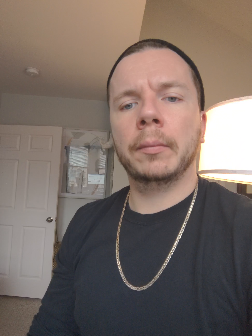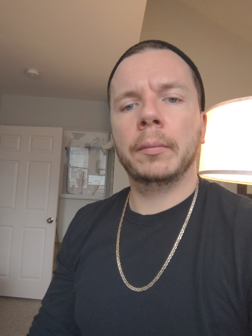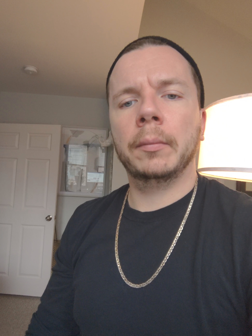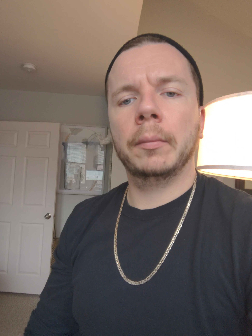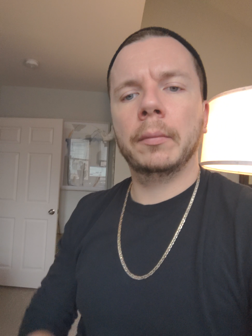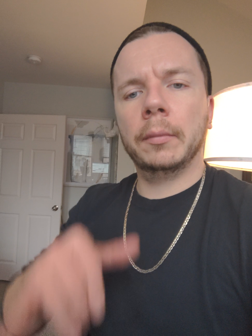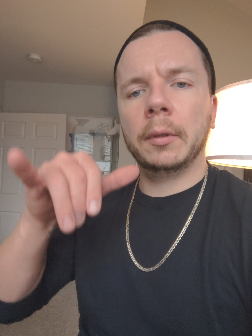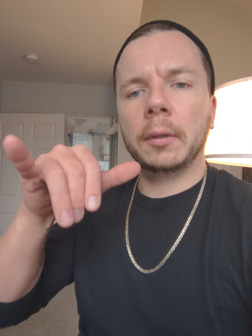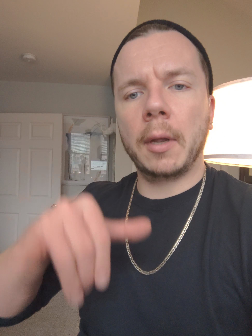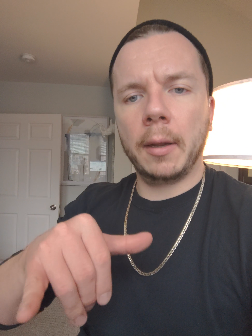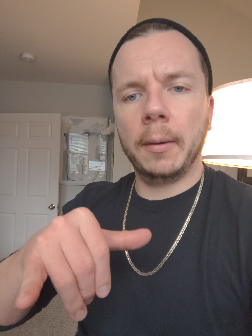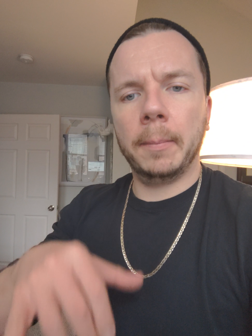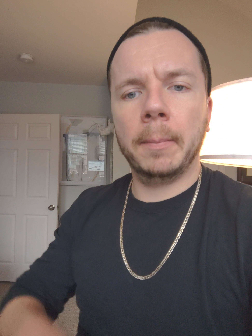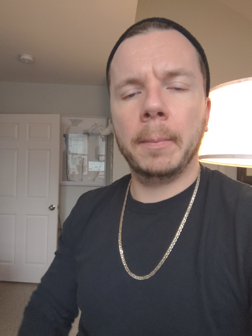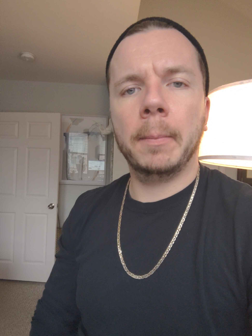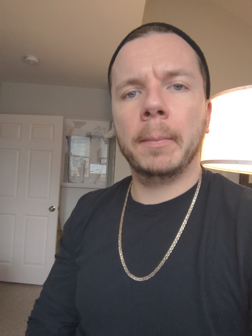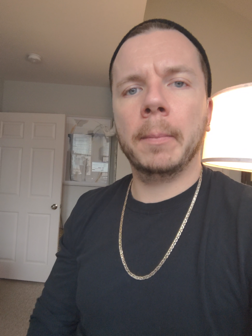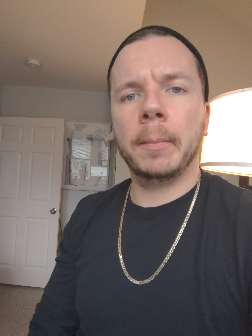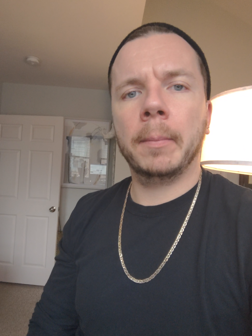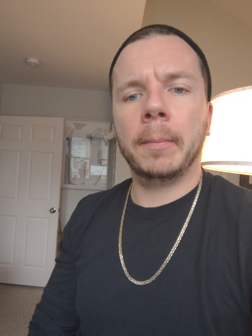stay